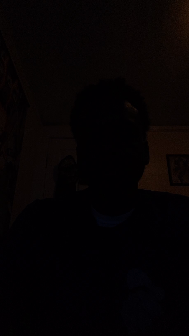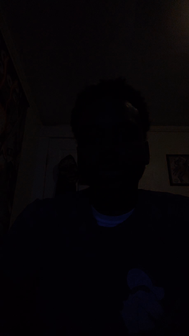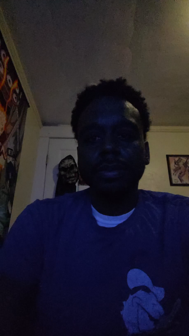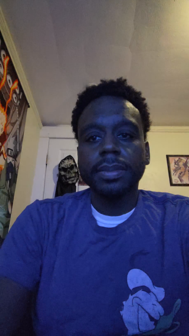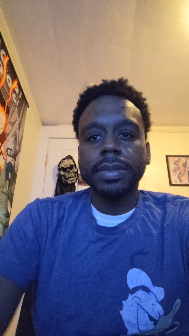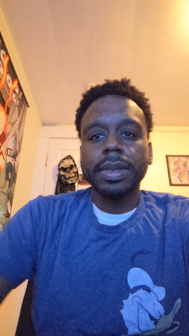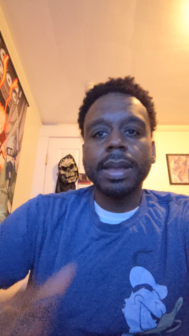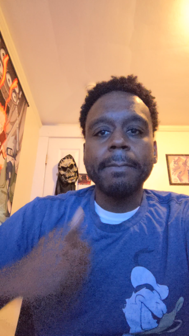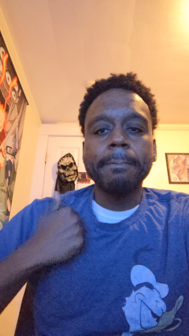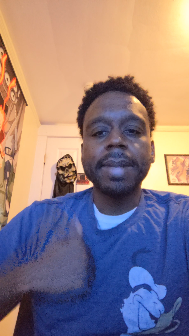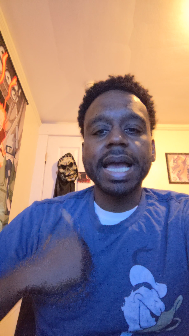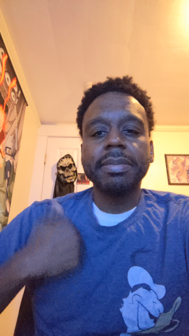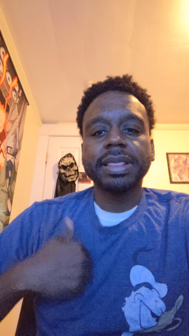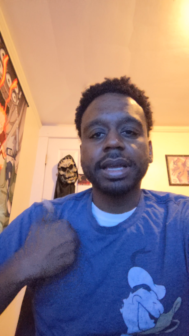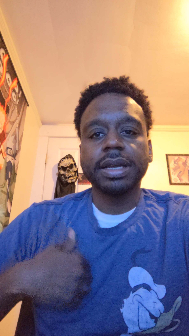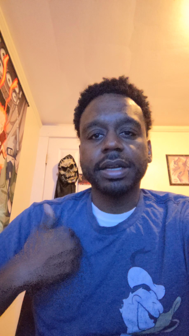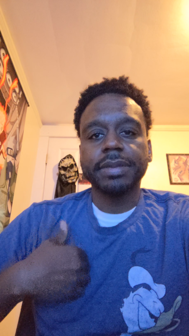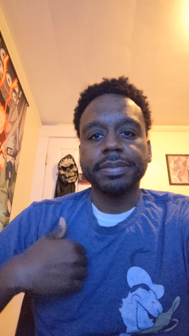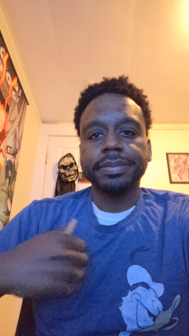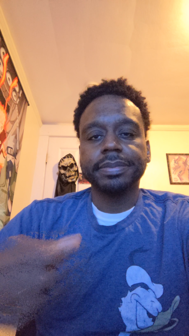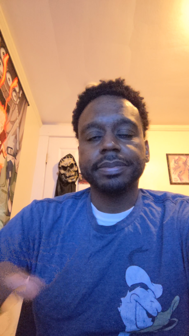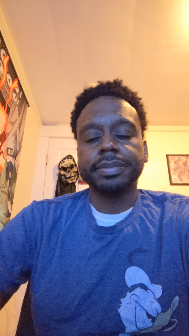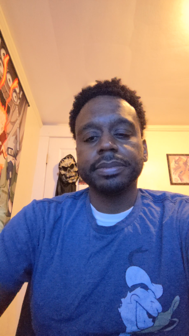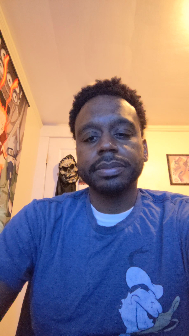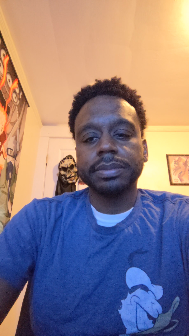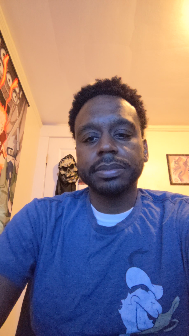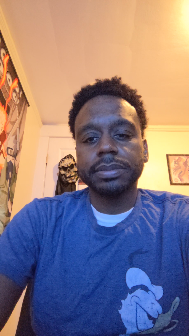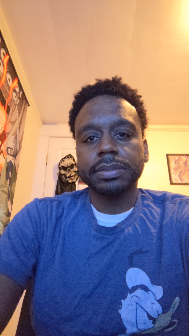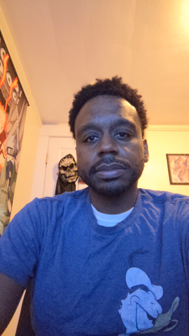bathtub